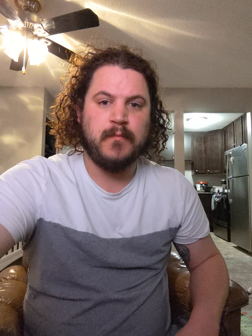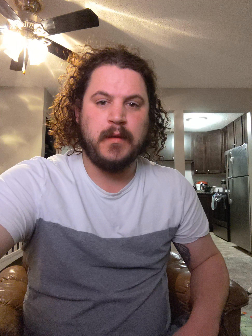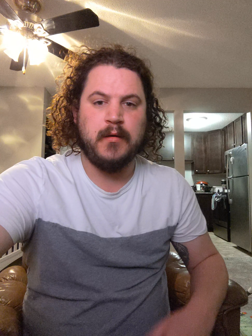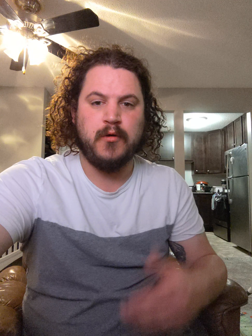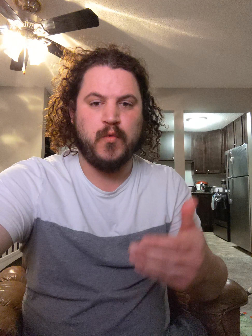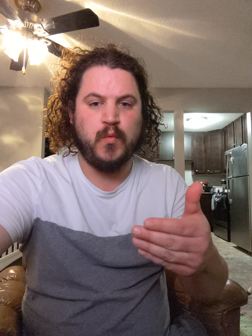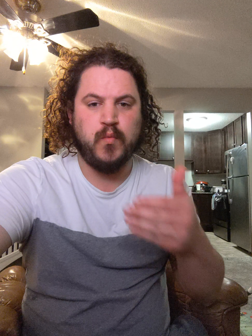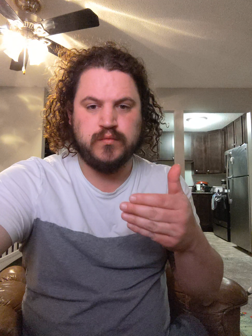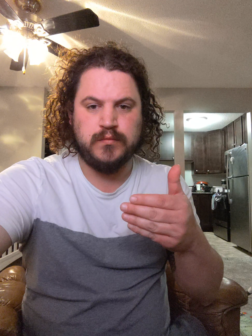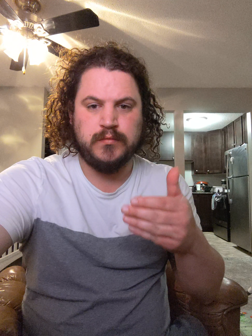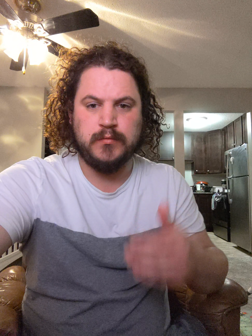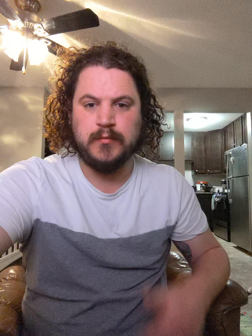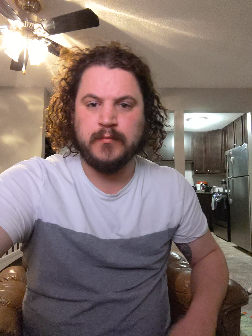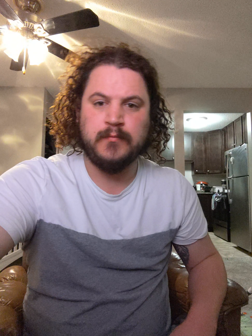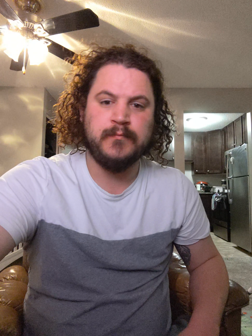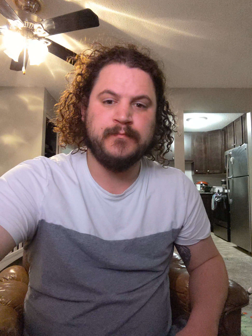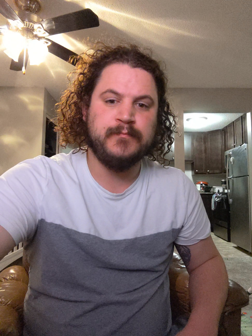close